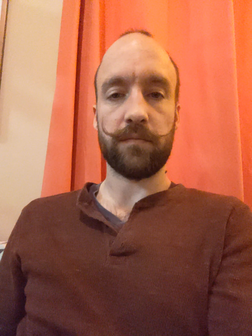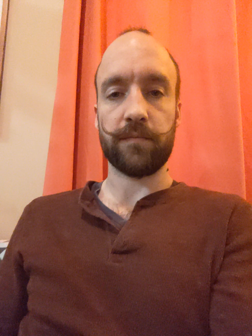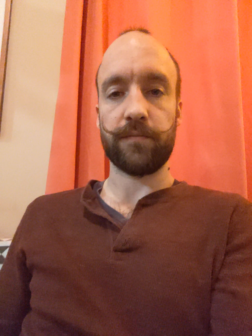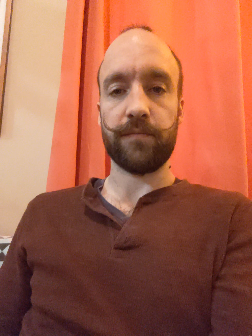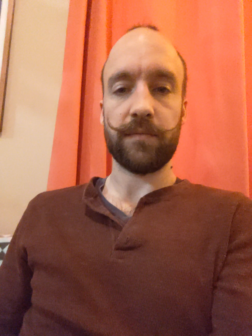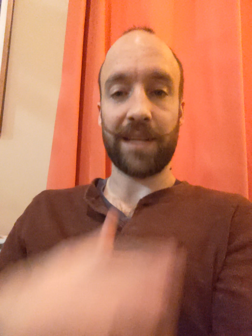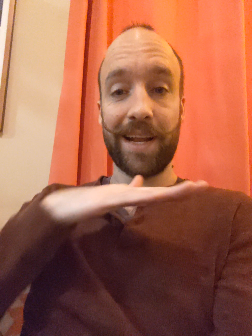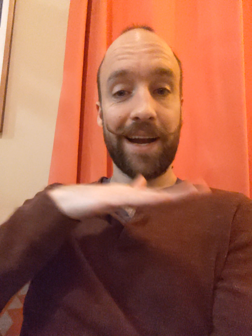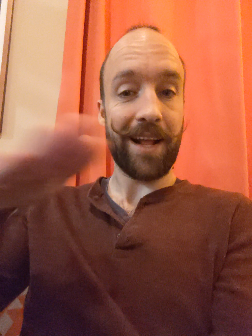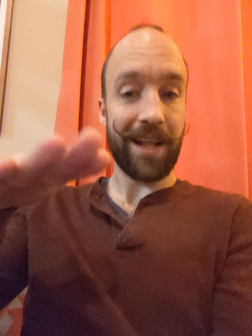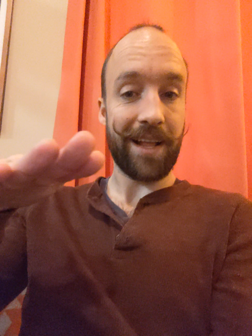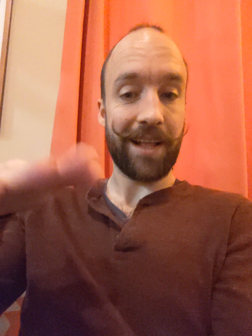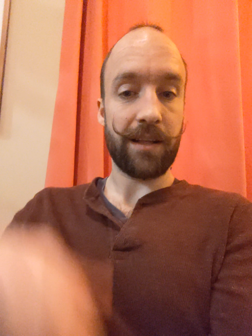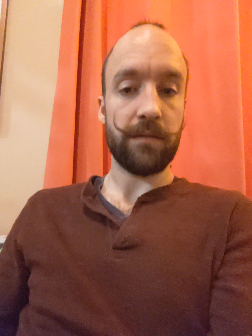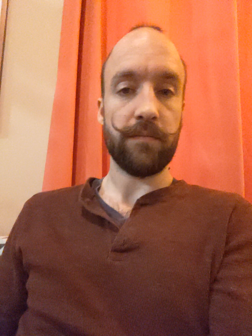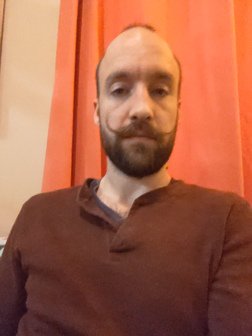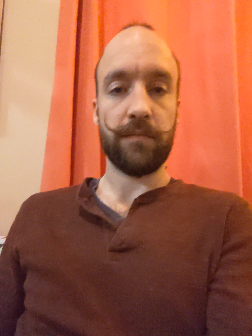clean